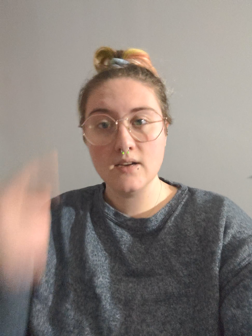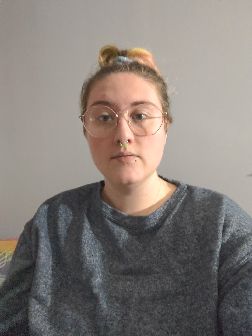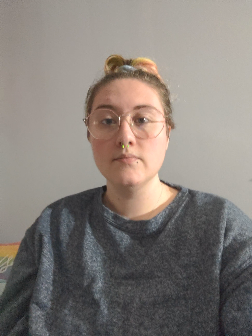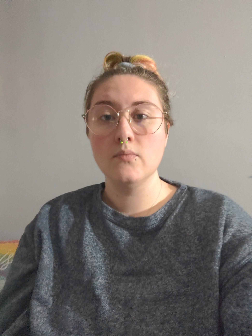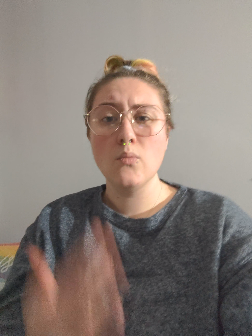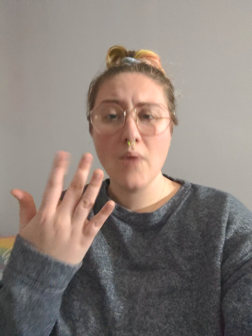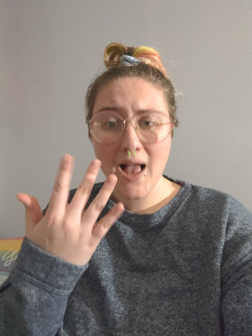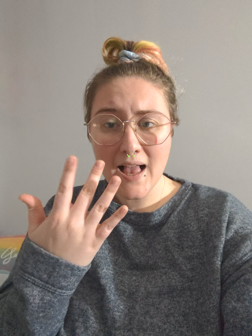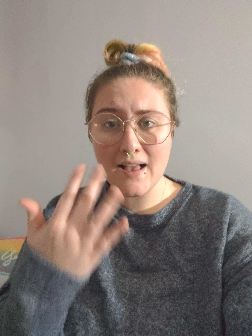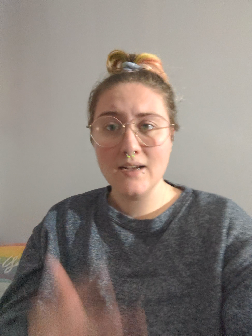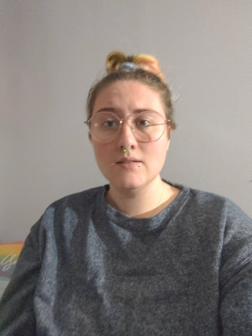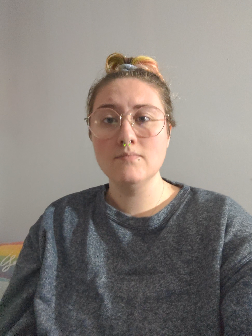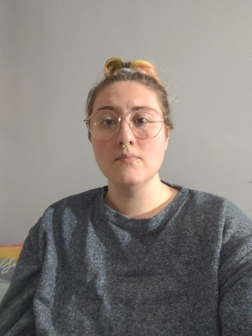wait